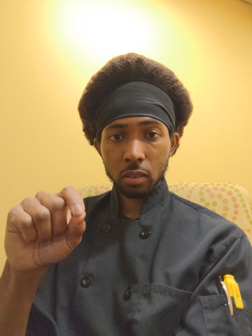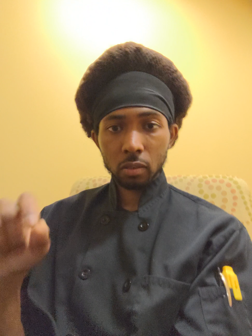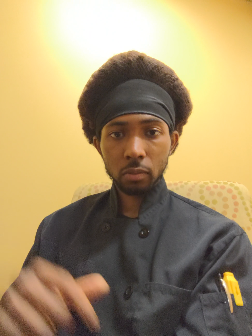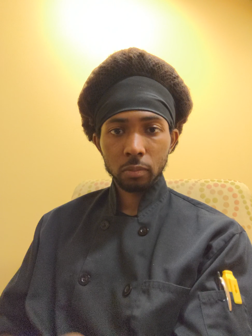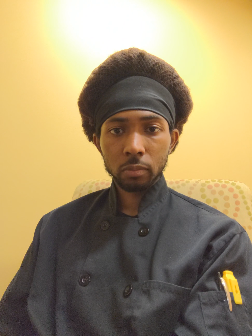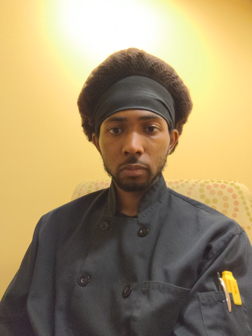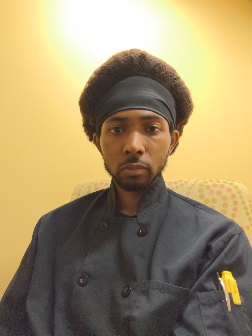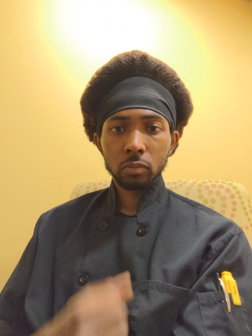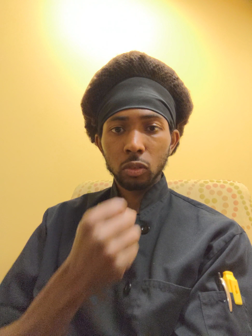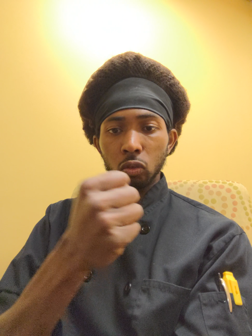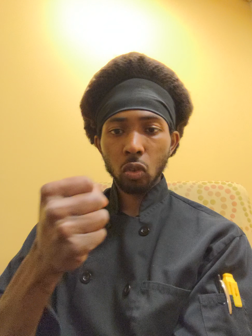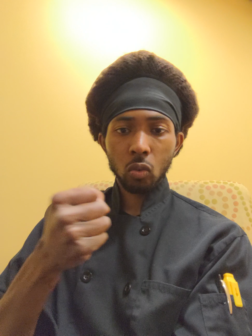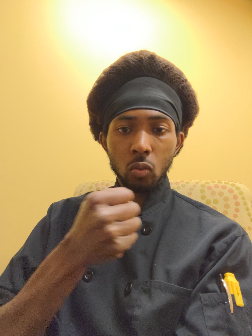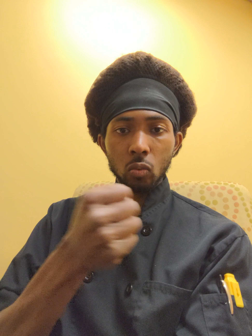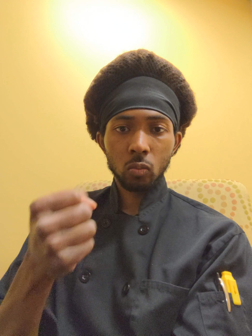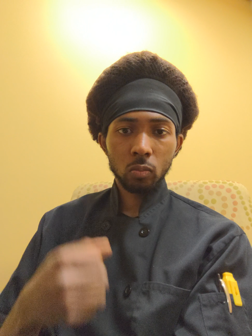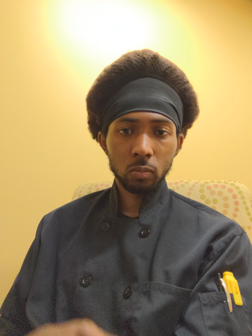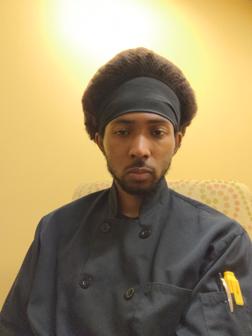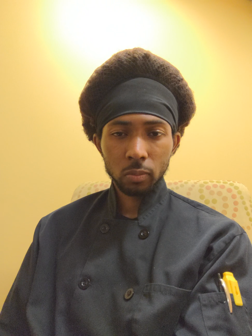coffee